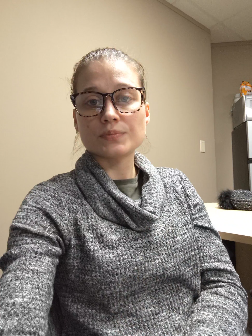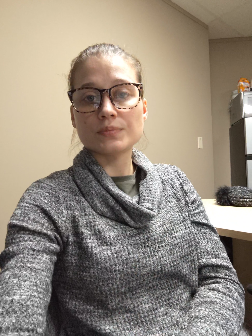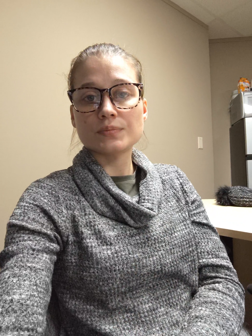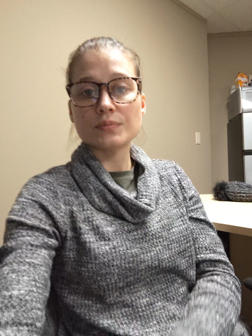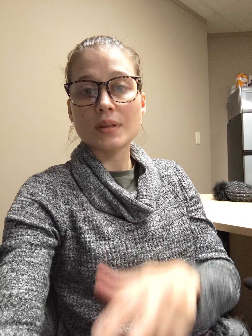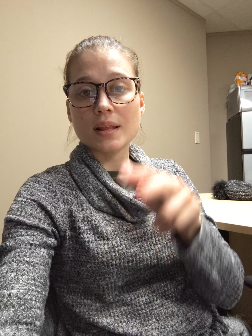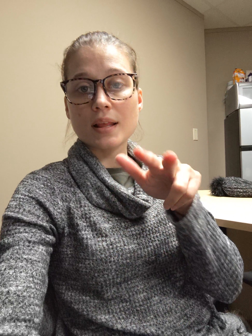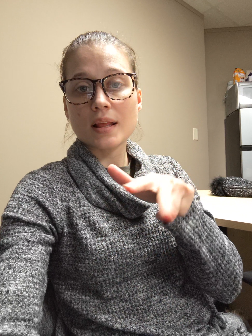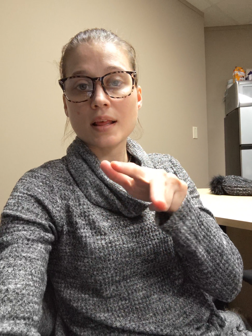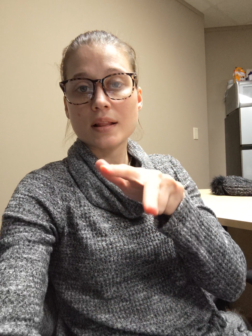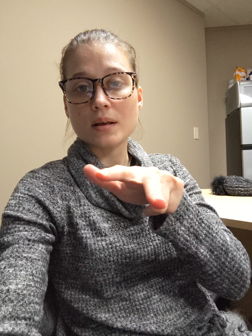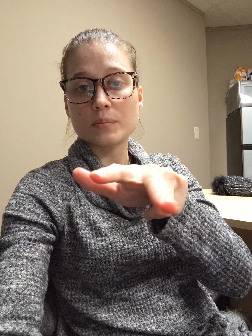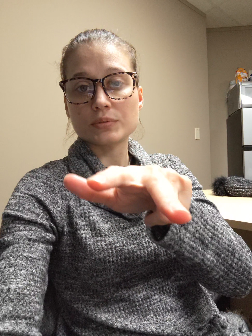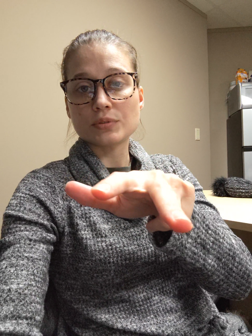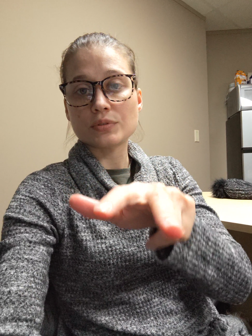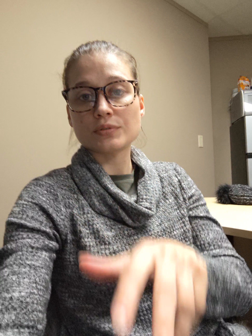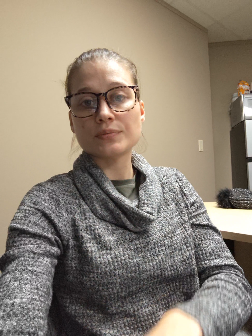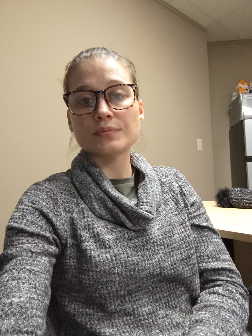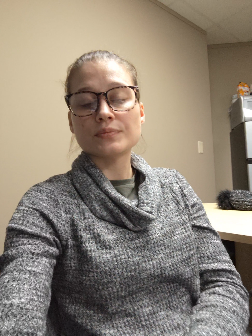helicopter